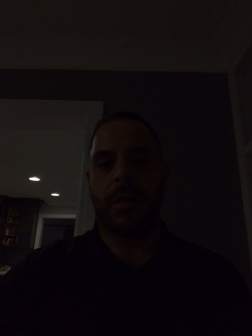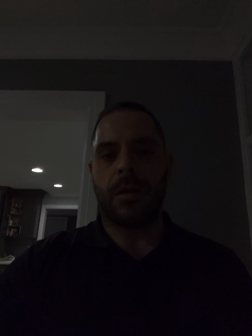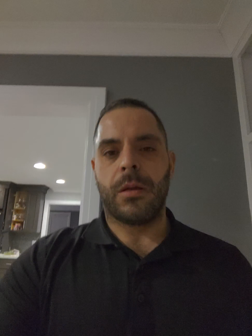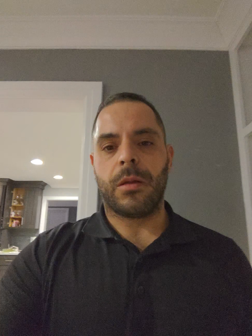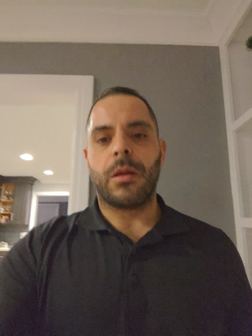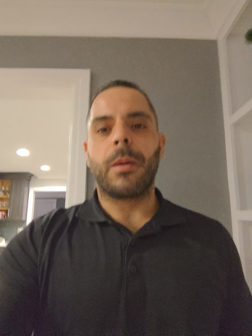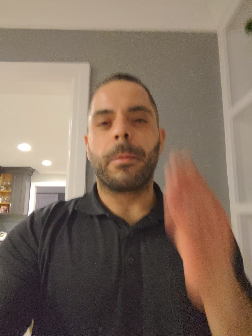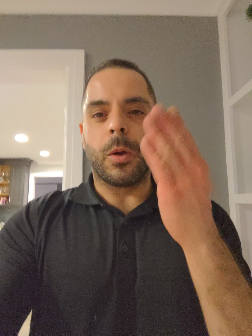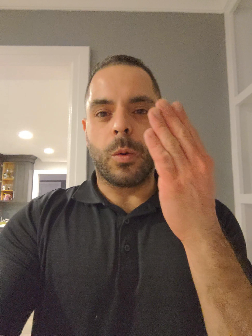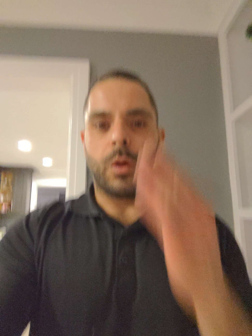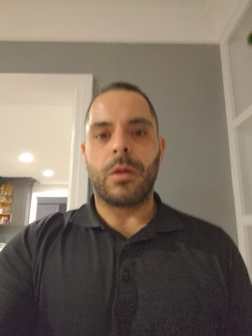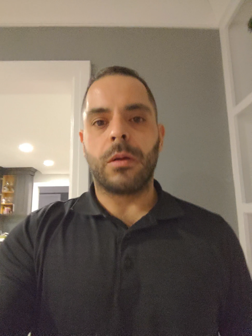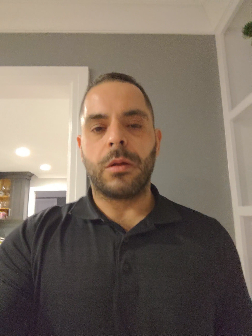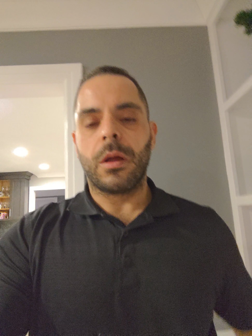blue